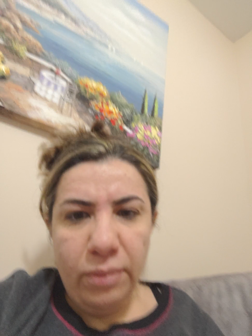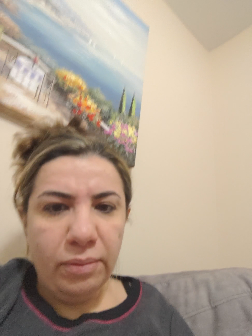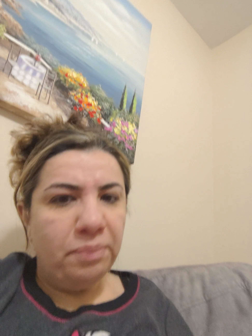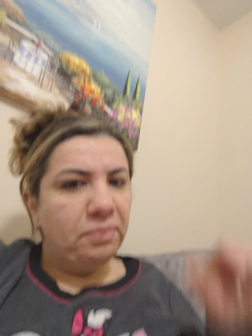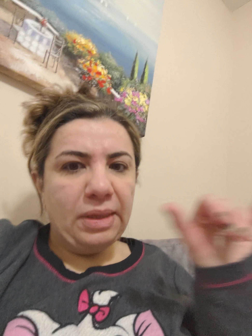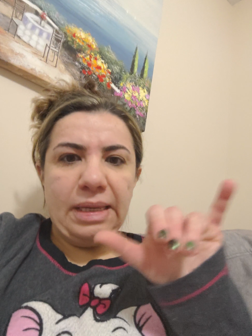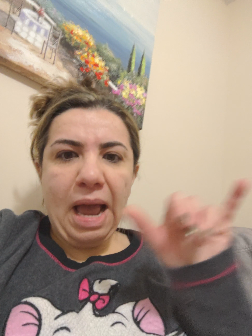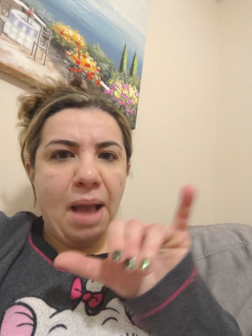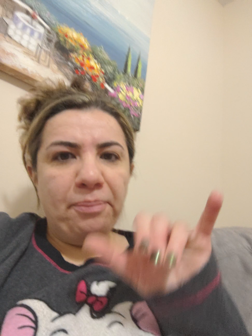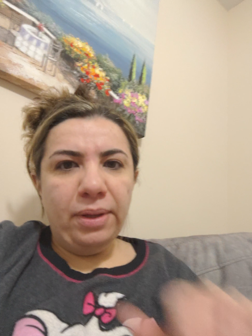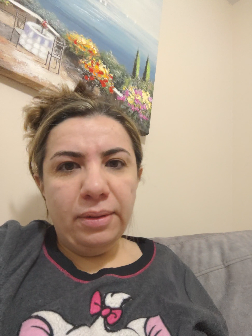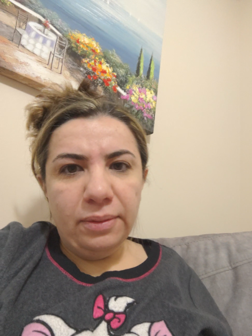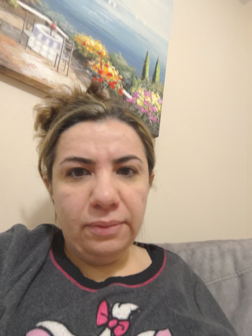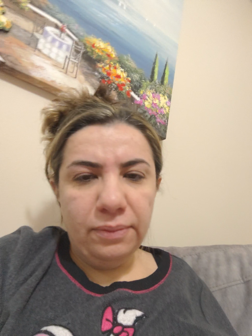same